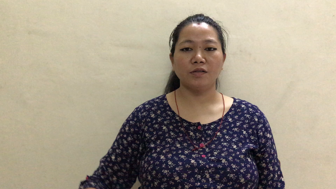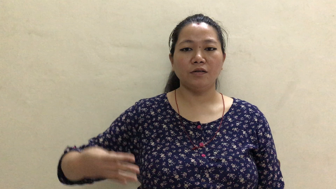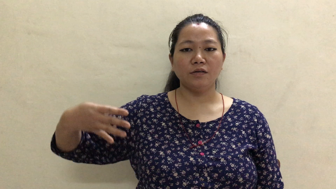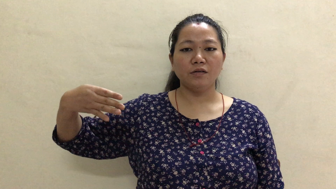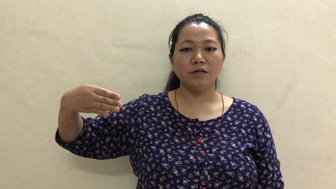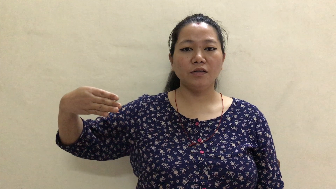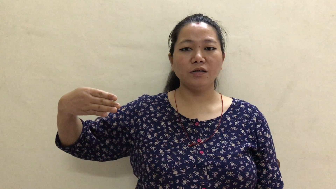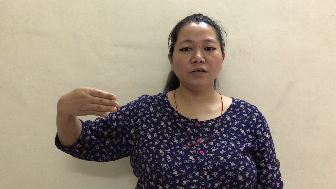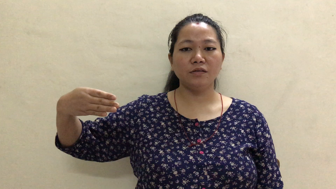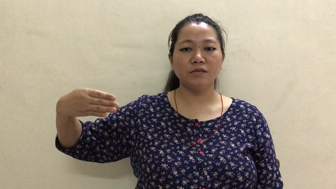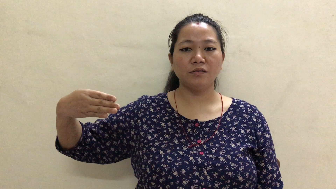ह